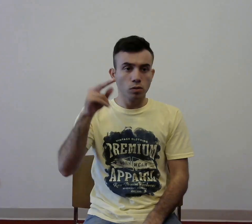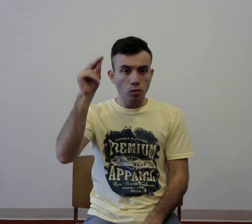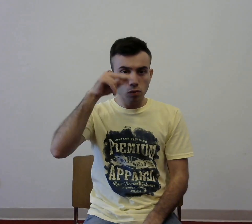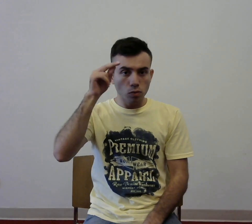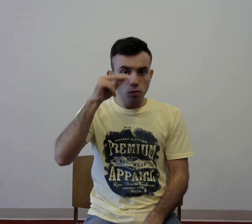öyrənmək